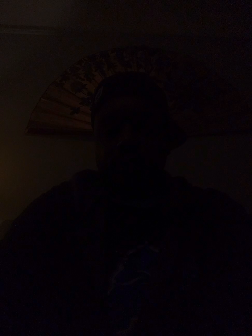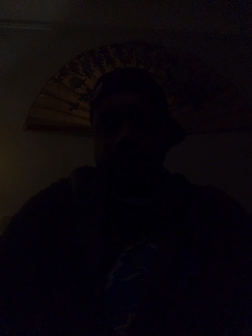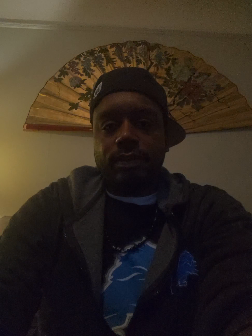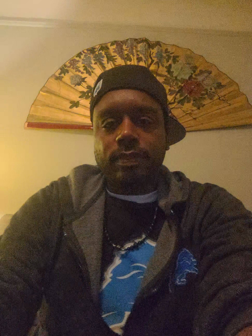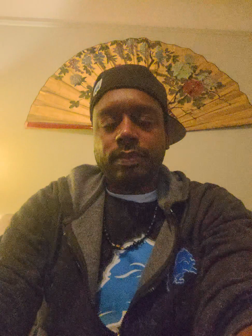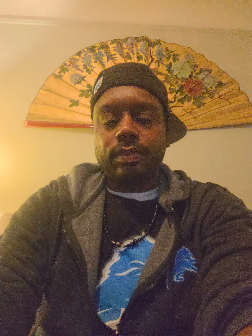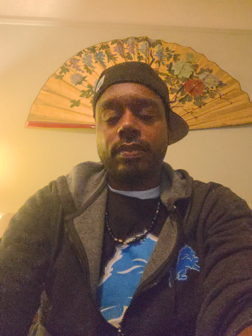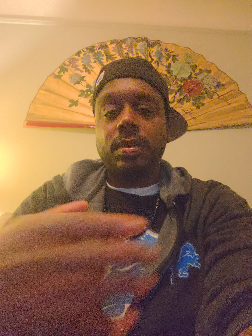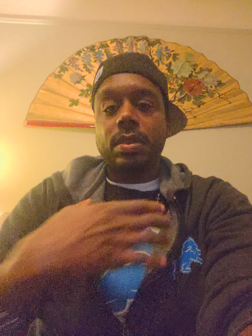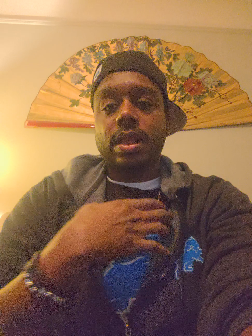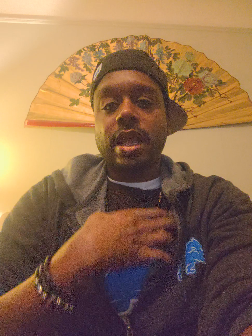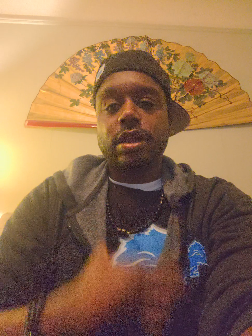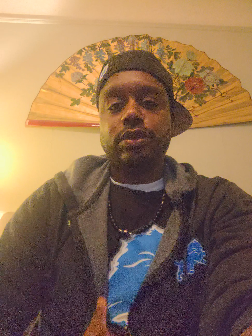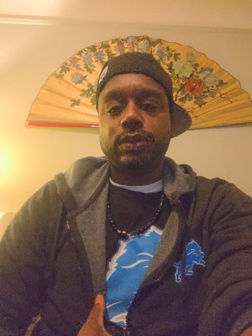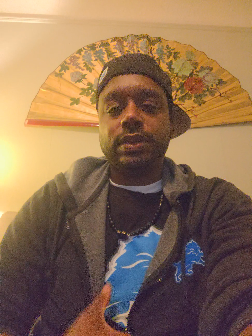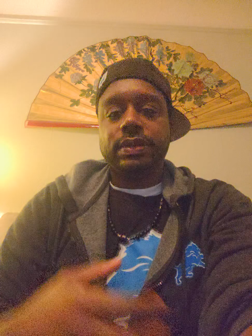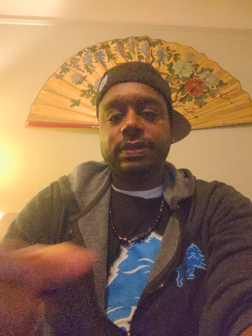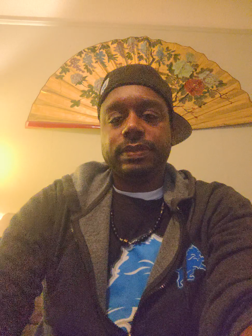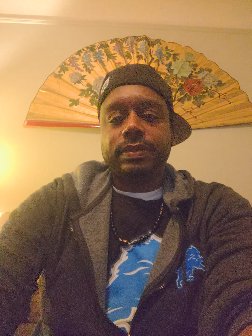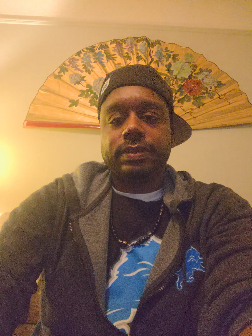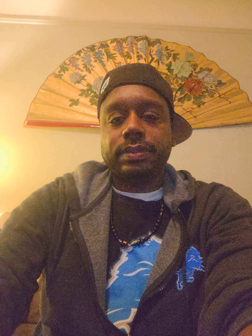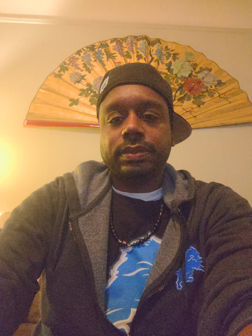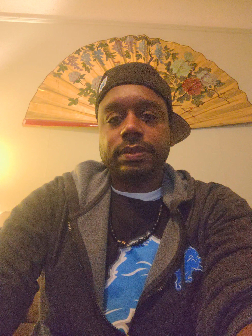hungry